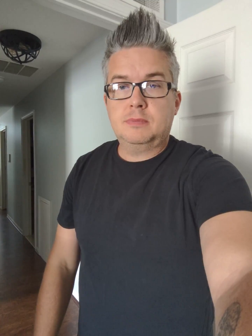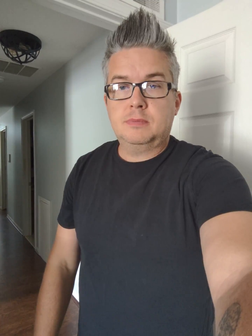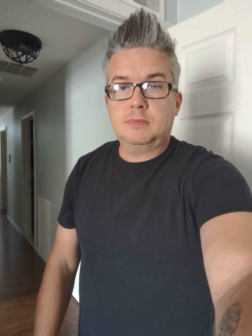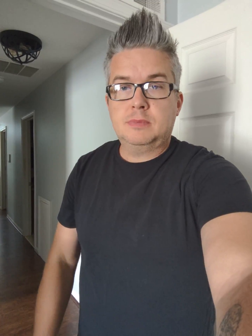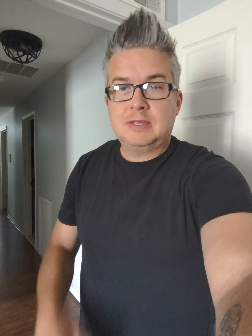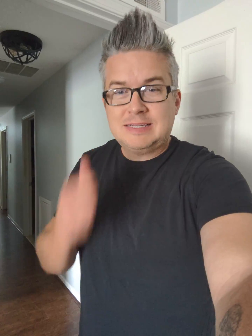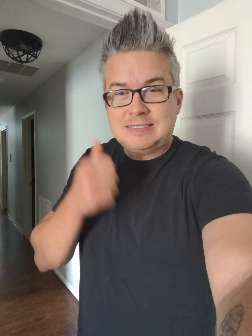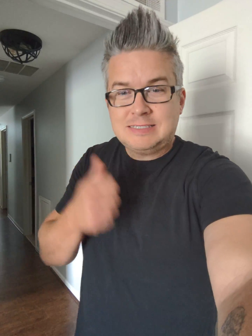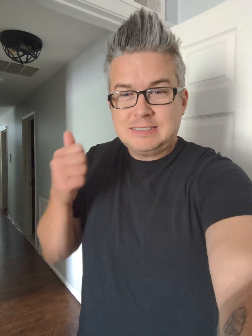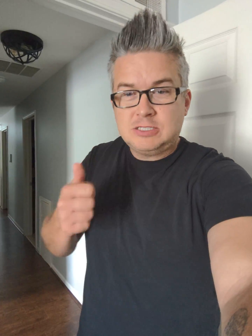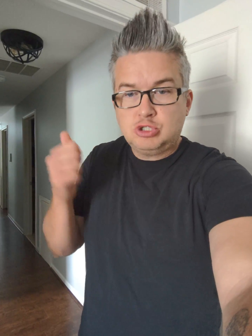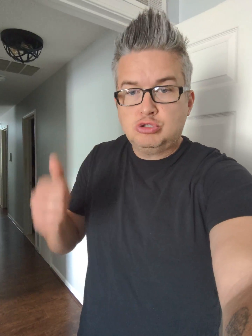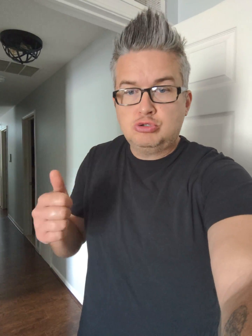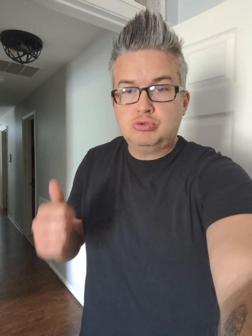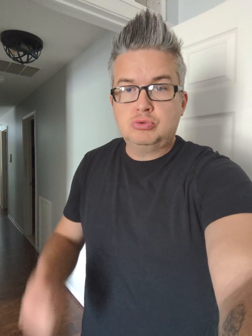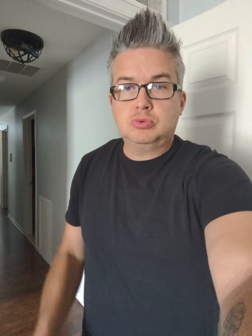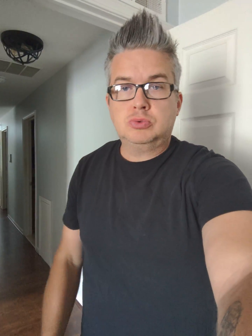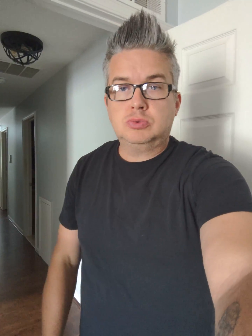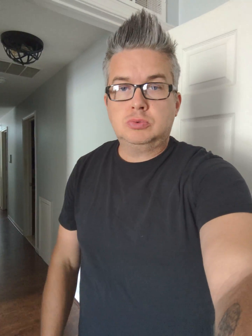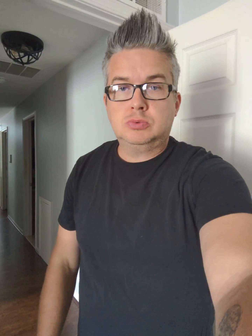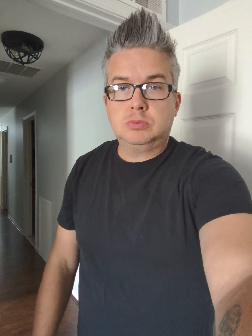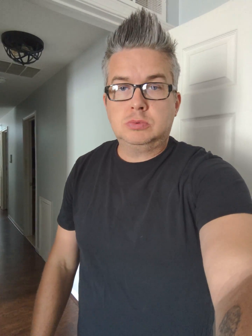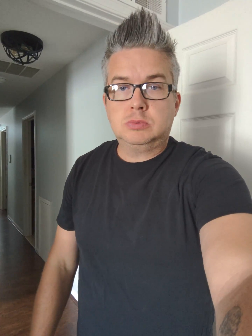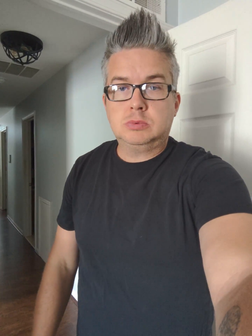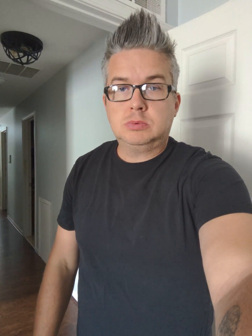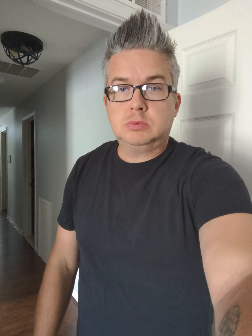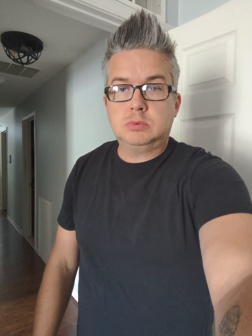each